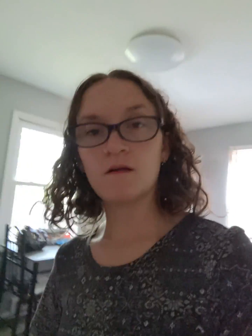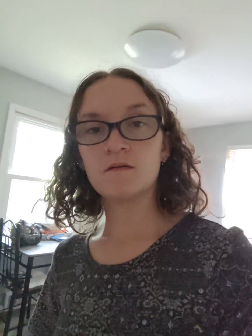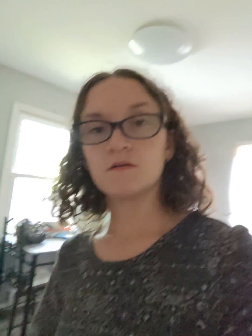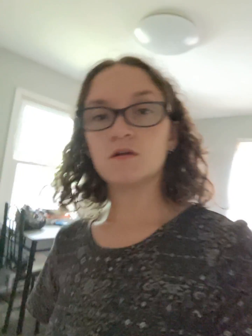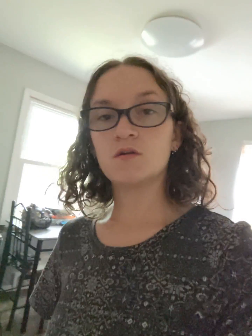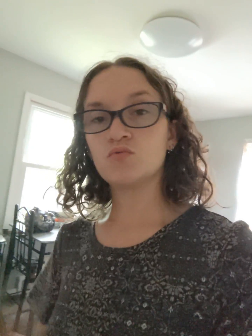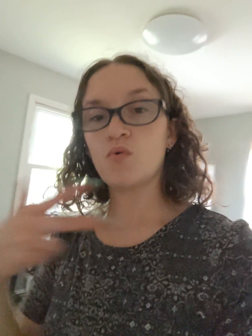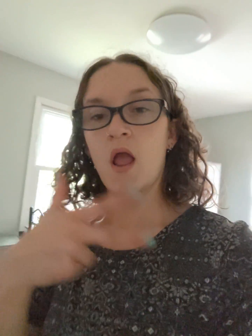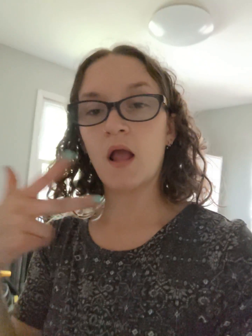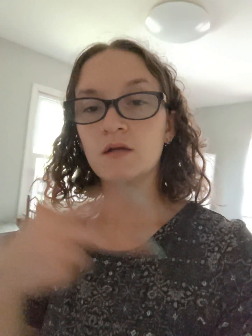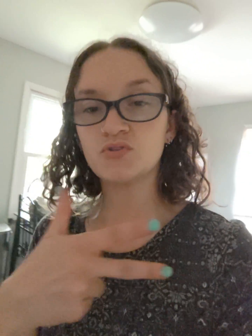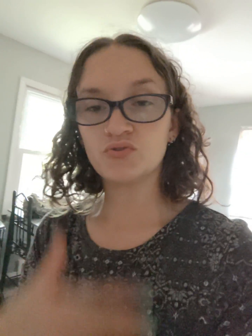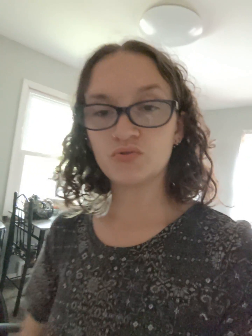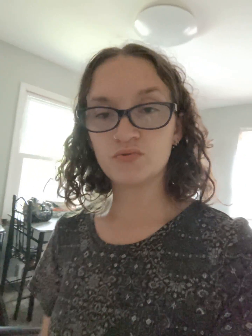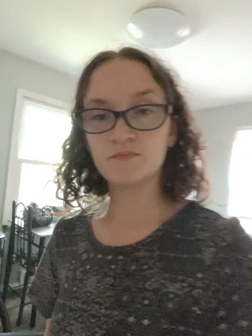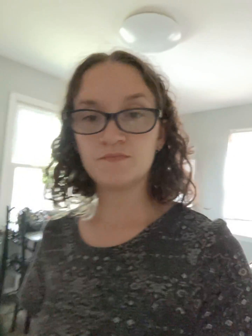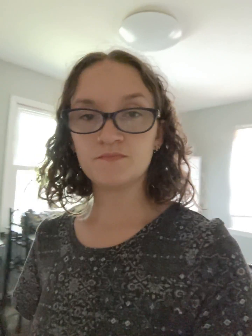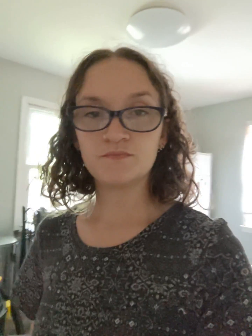garage